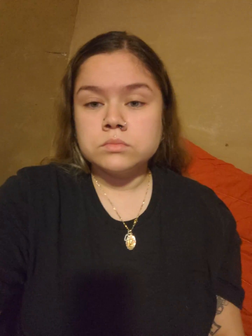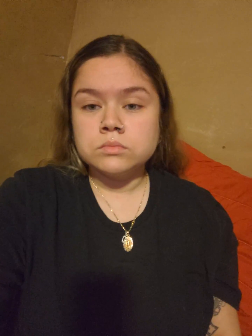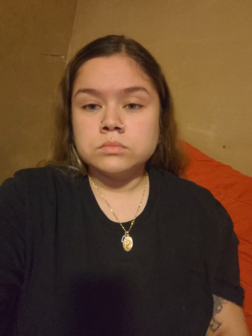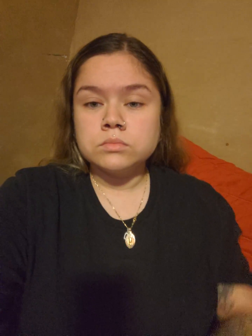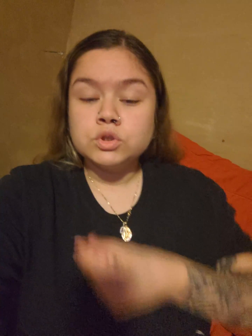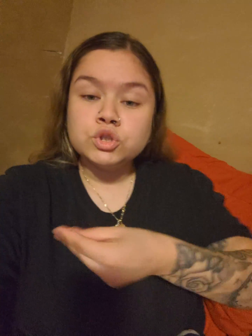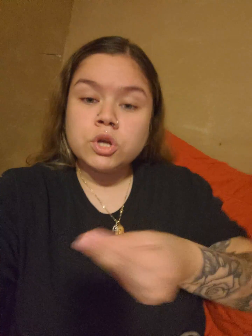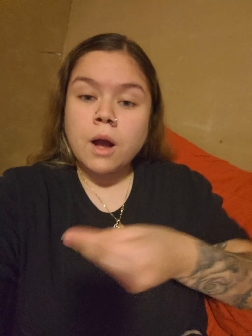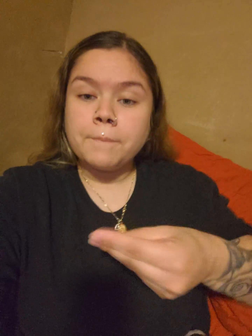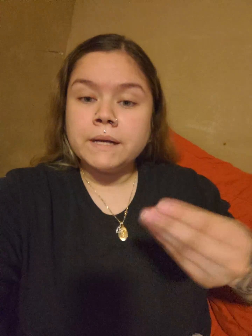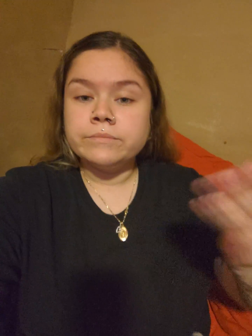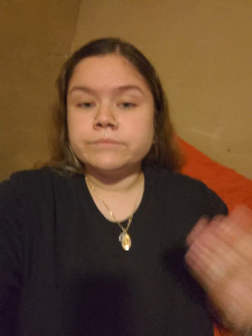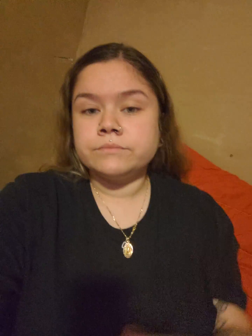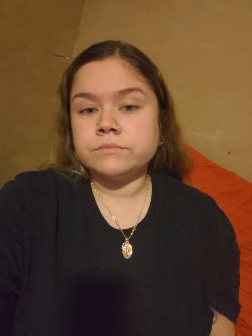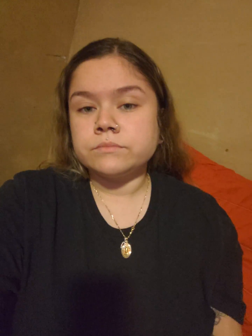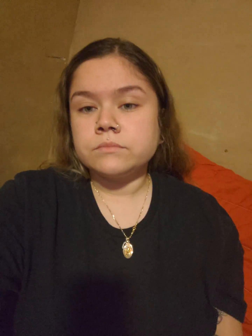shopping